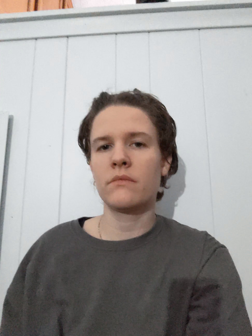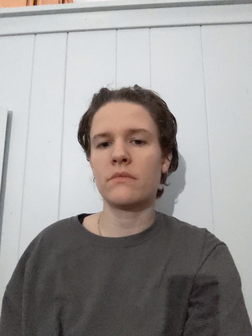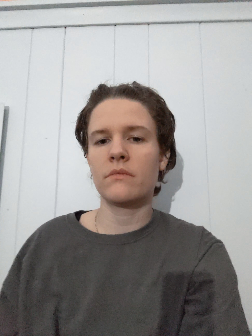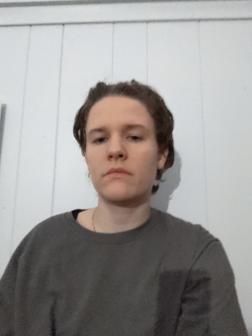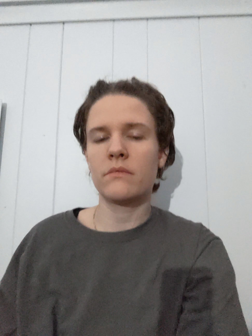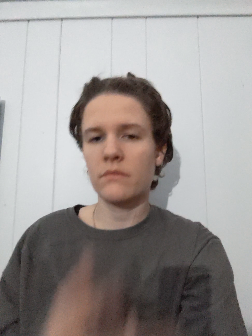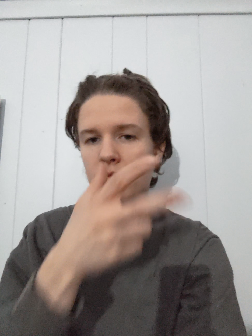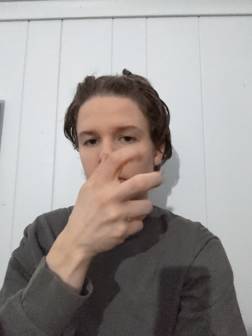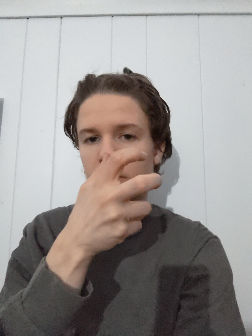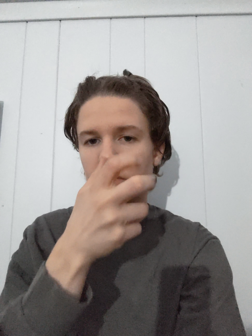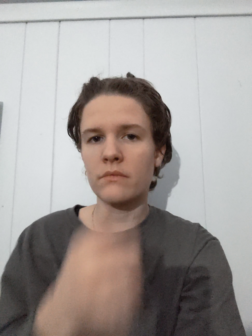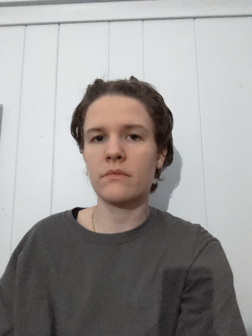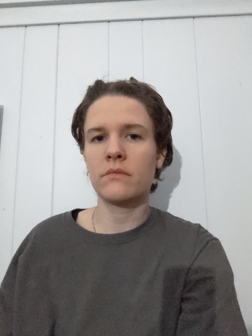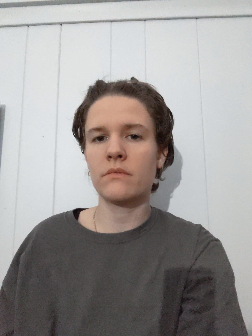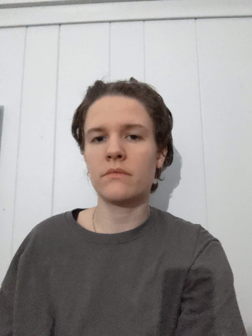bug